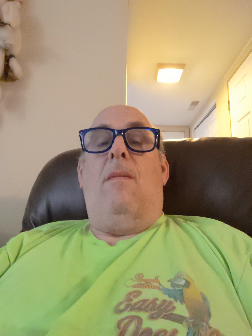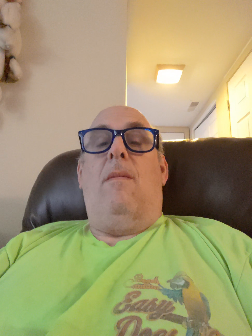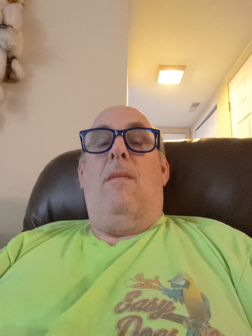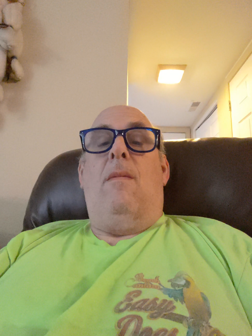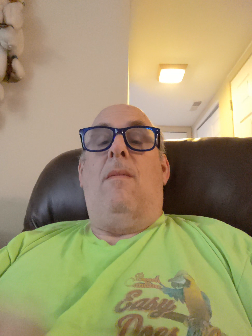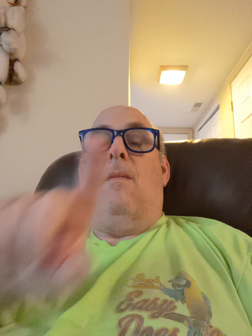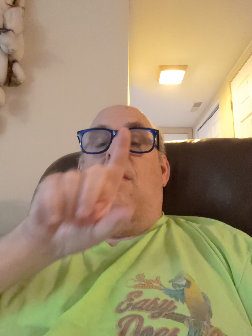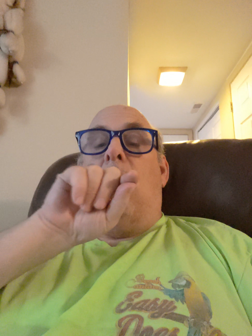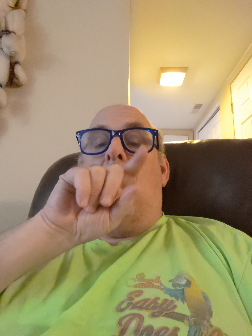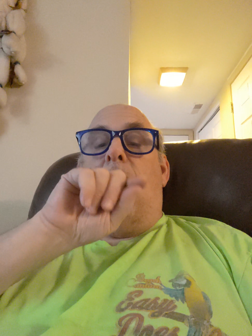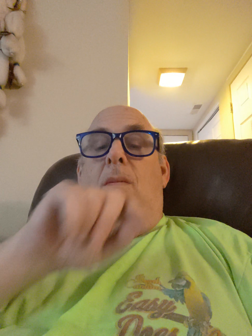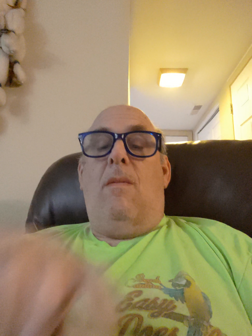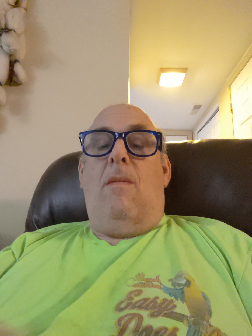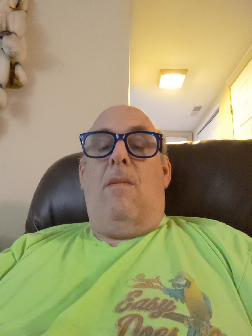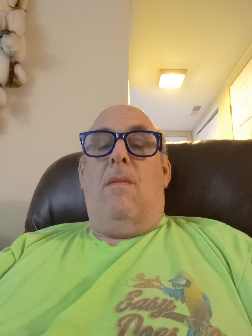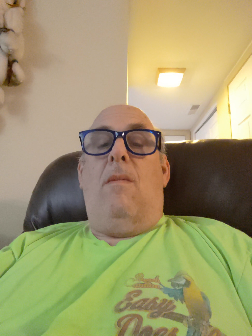bird